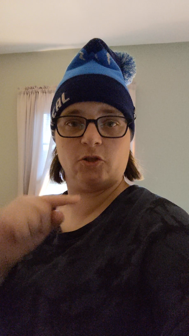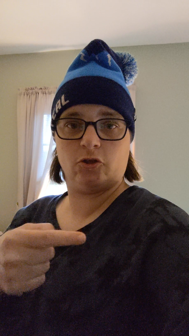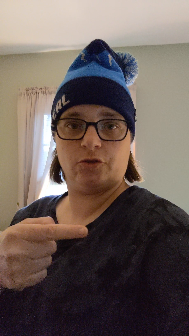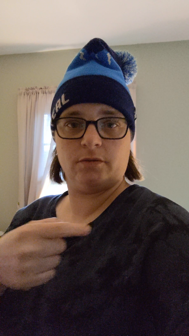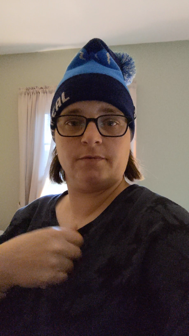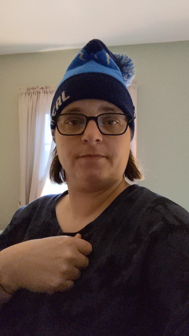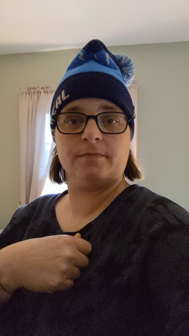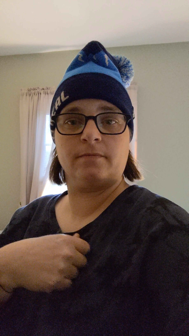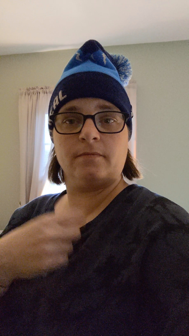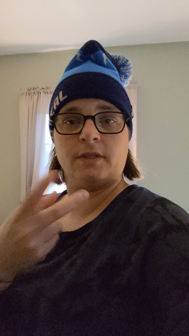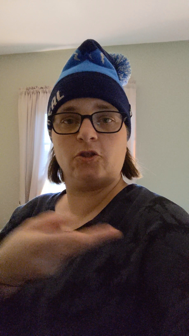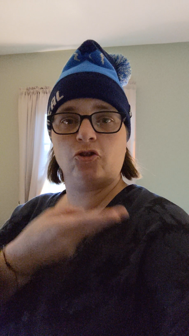sheep